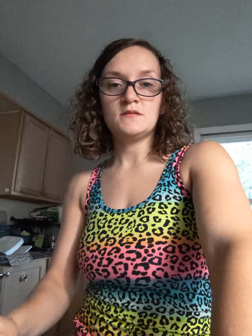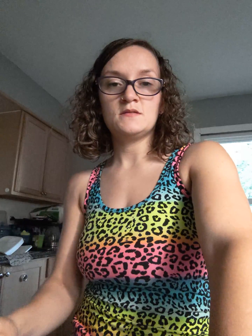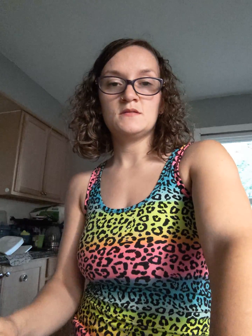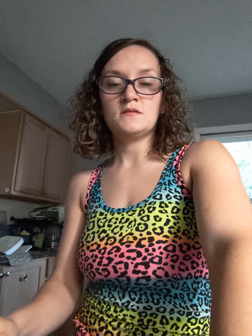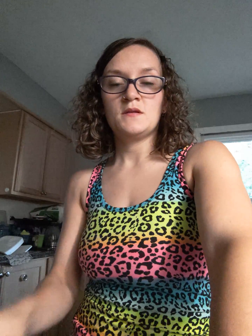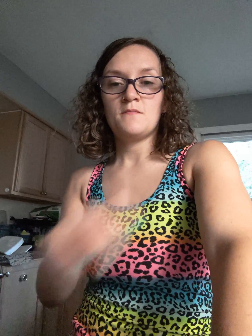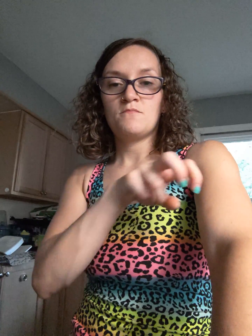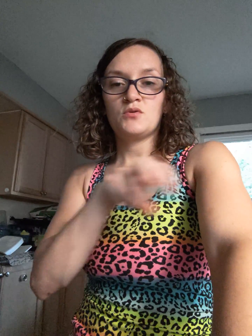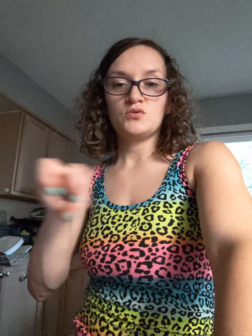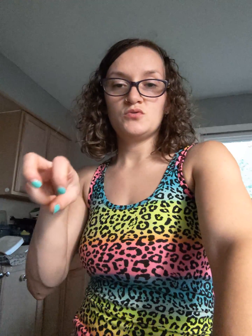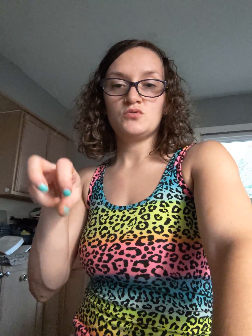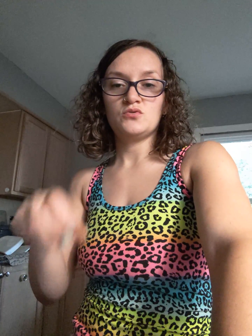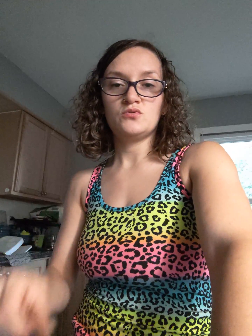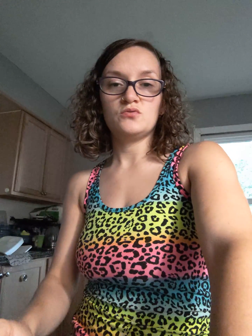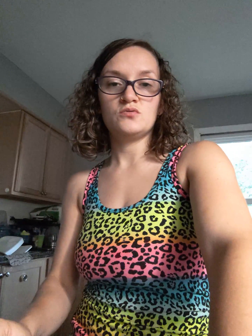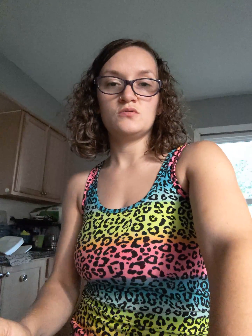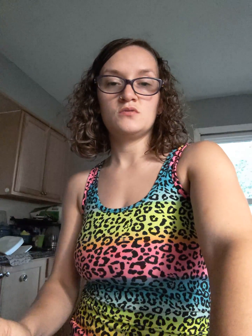bench